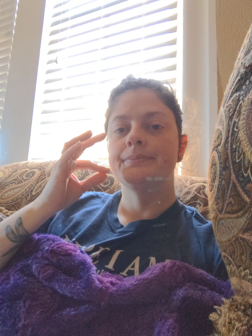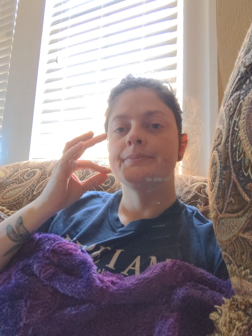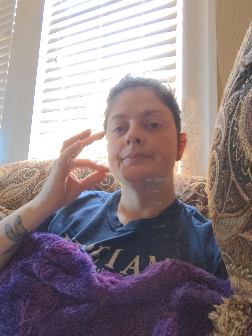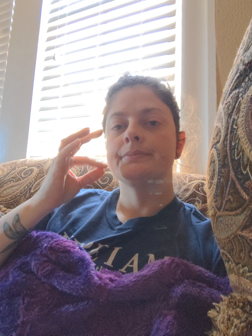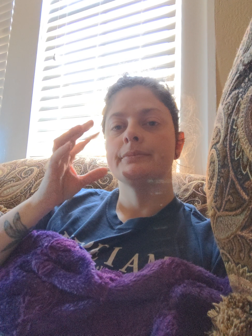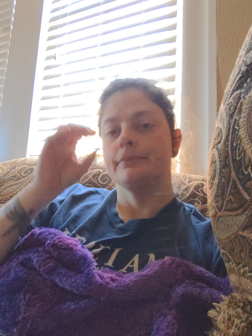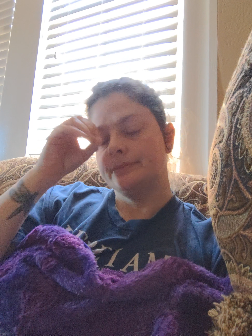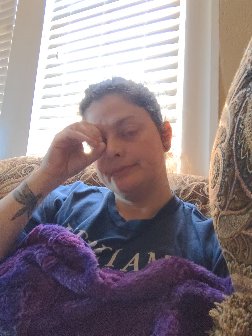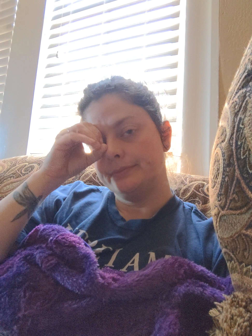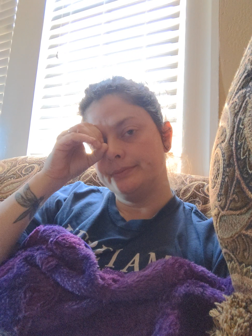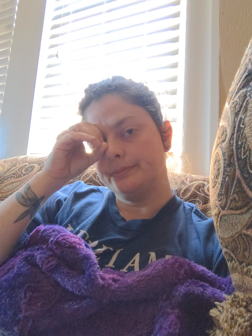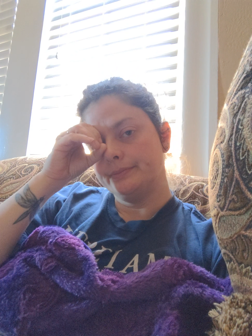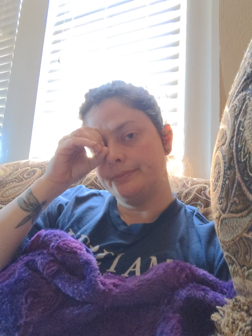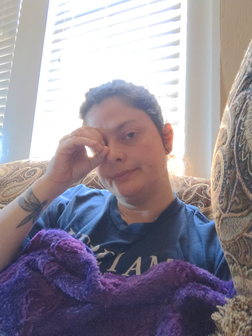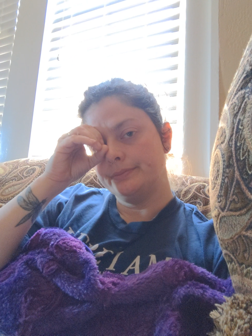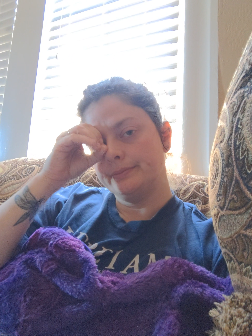owl